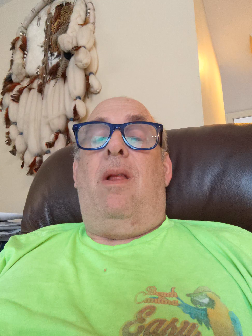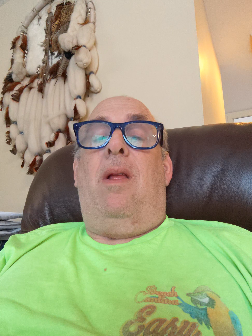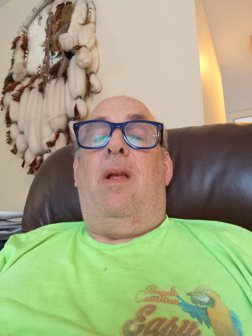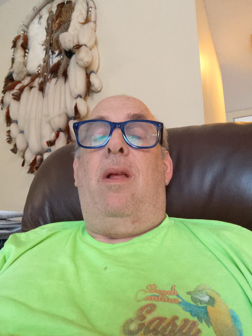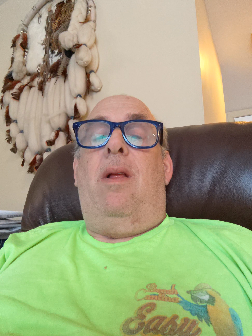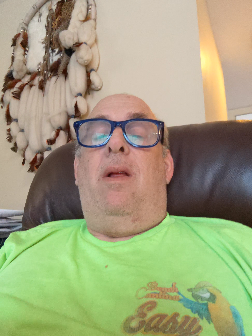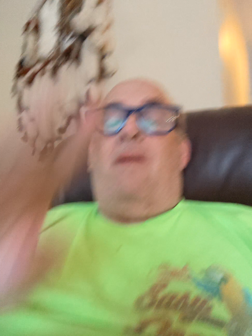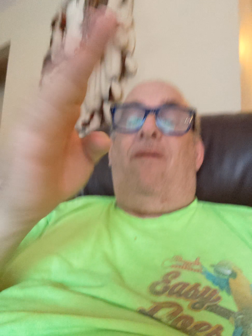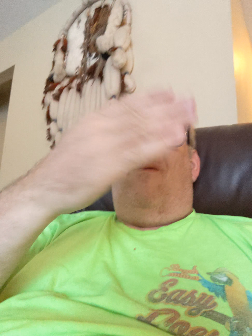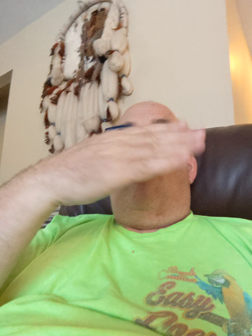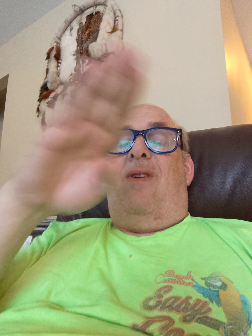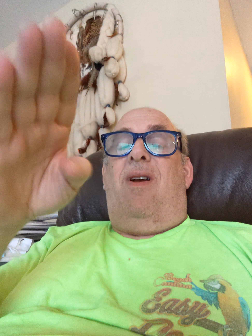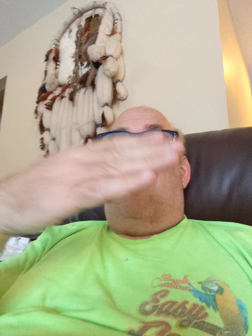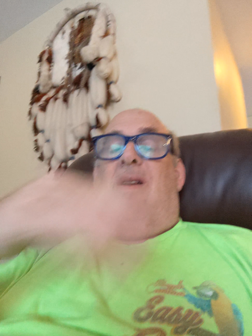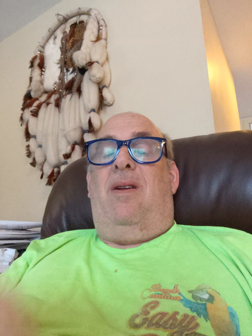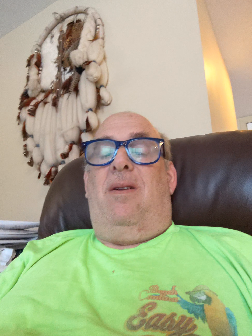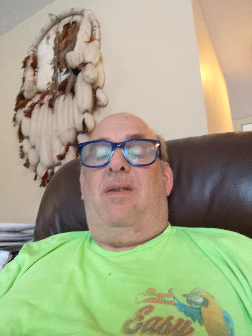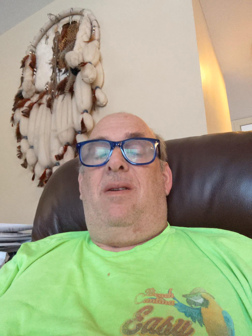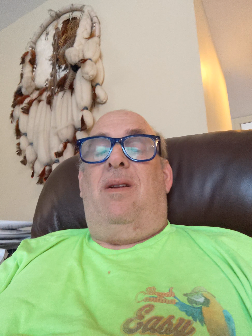flag